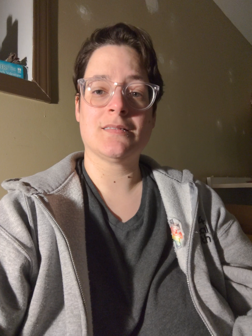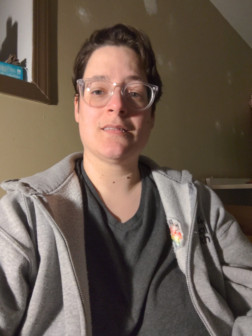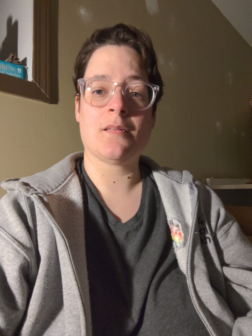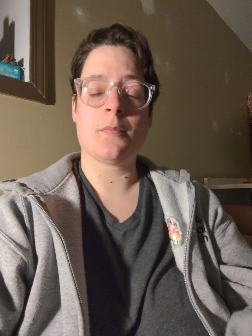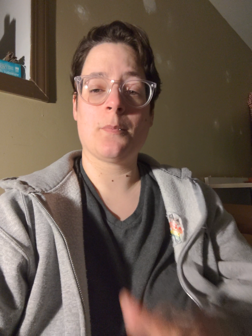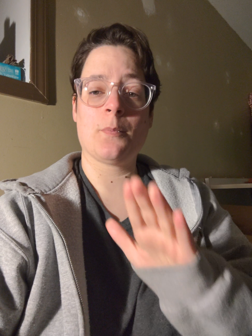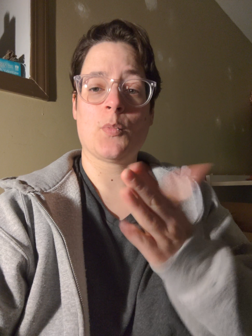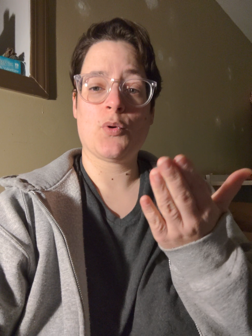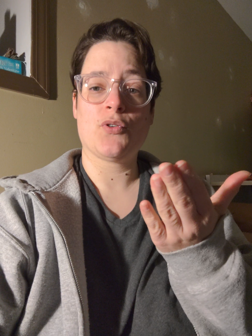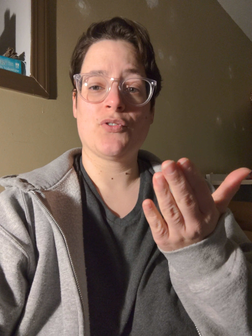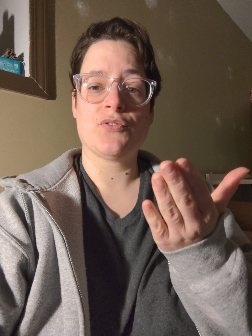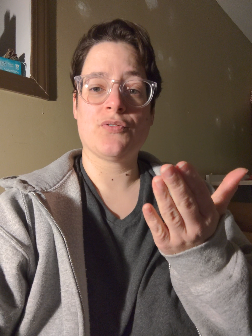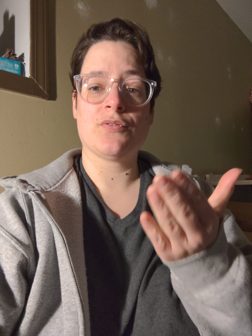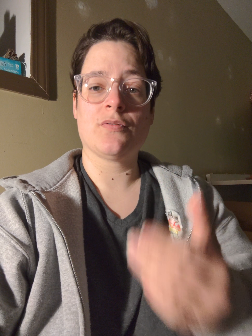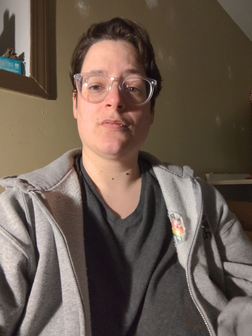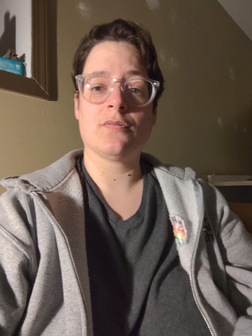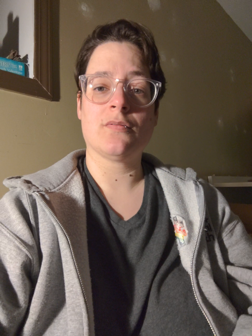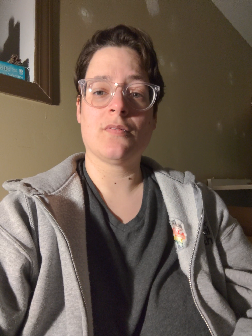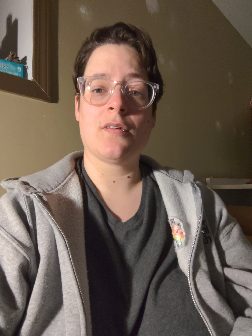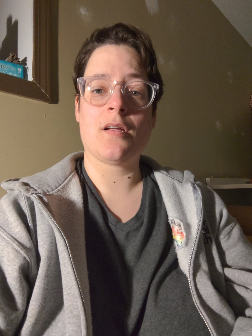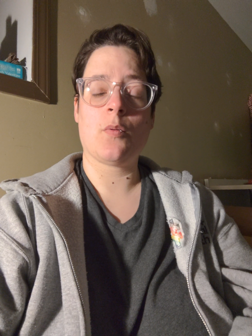book